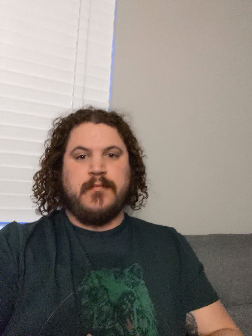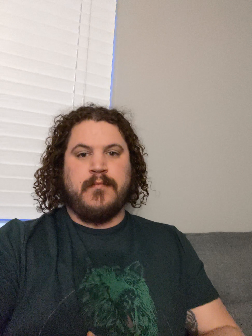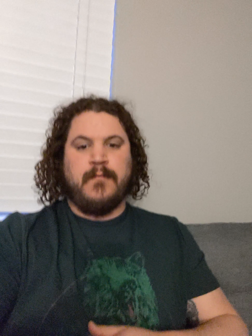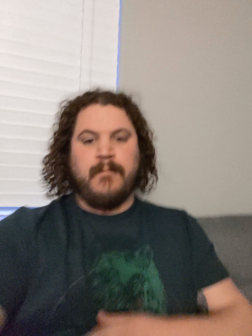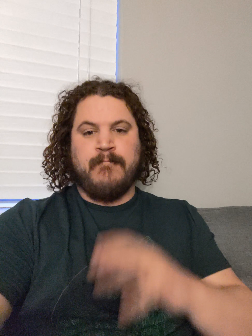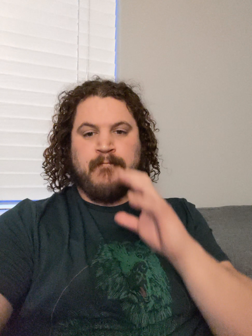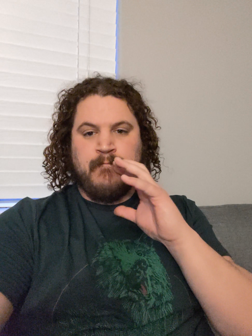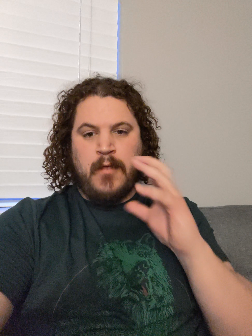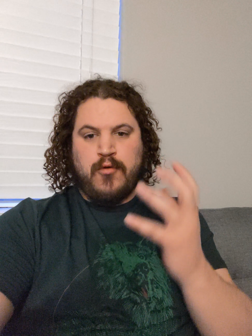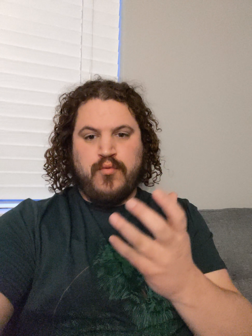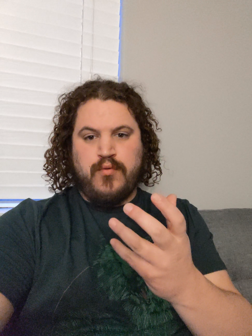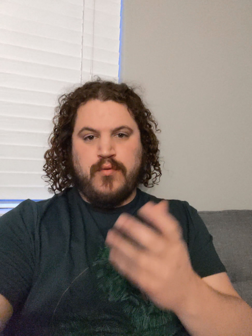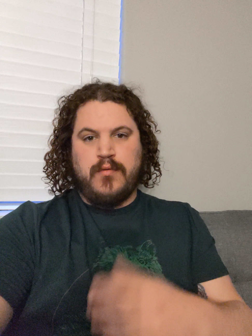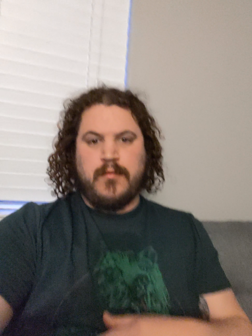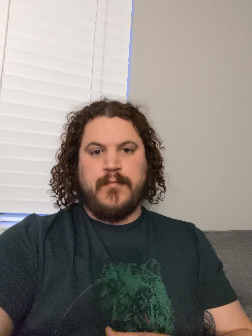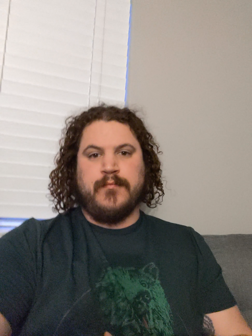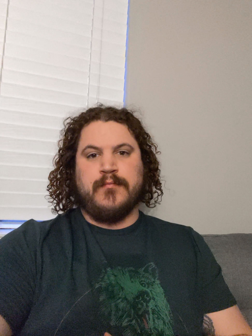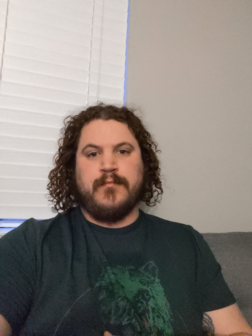balloon